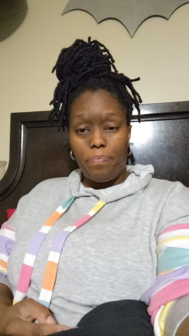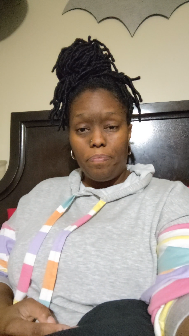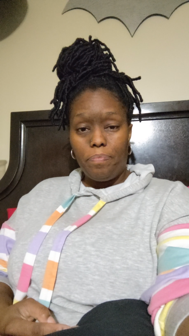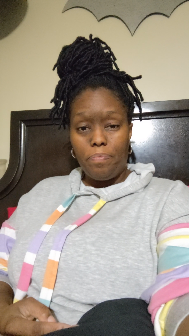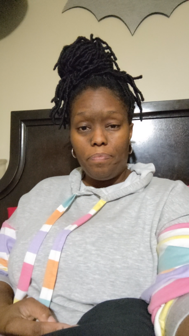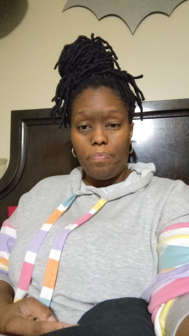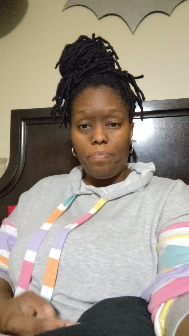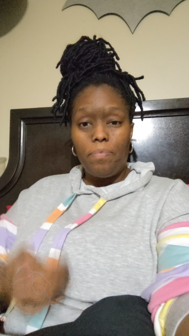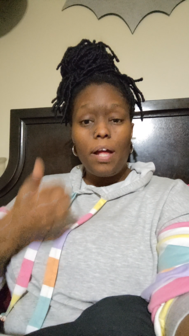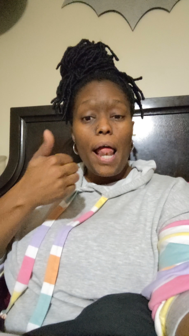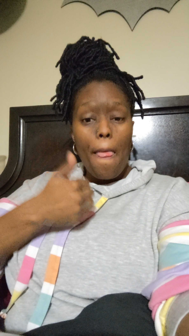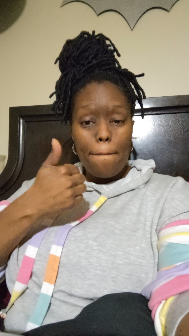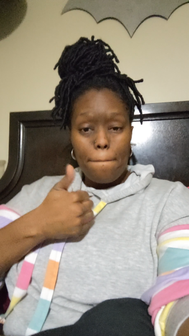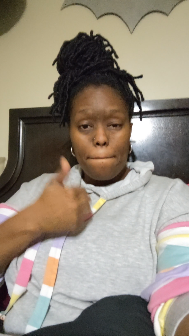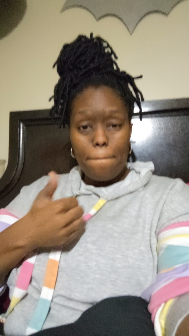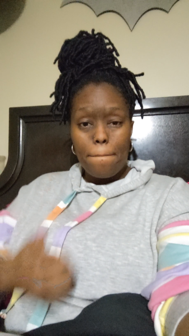help